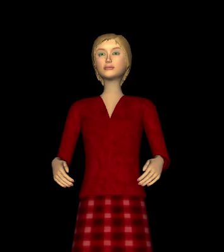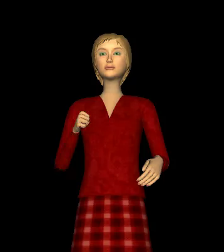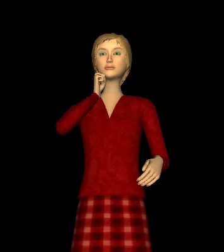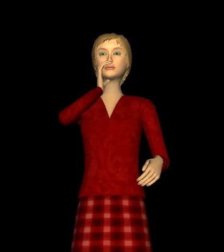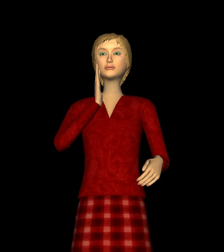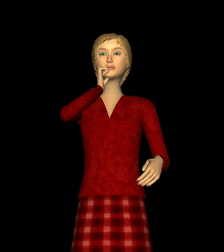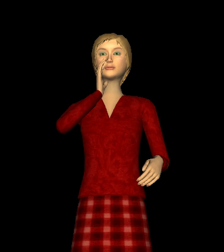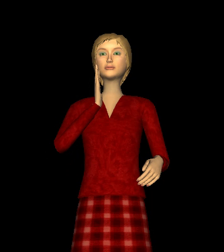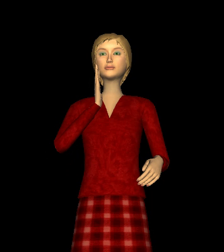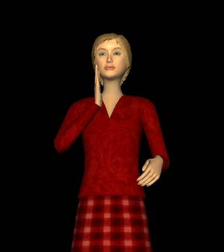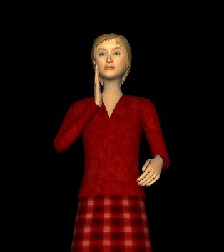كل يوم